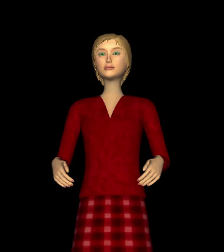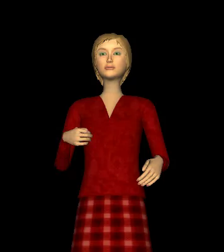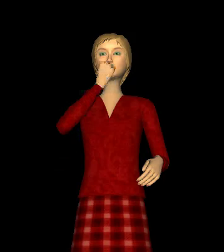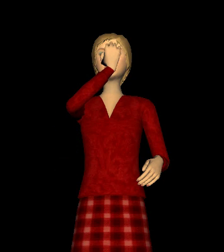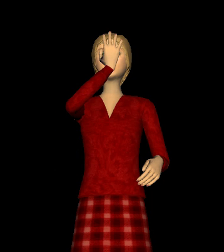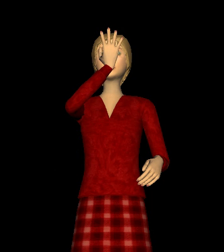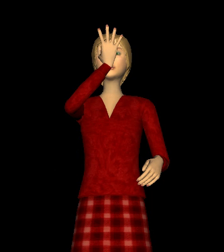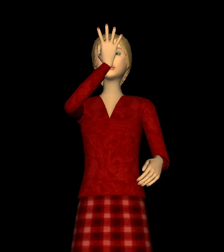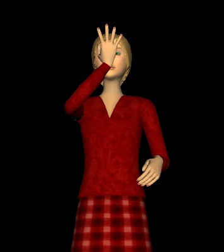أزهار